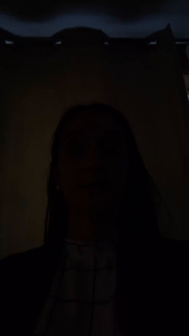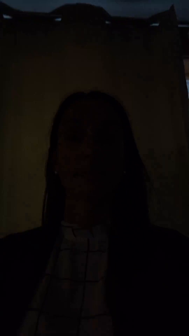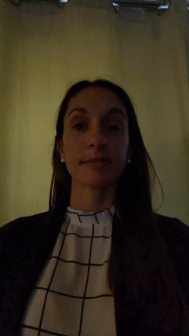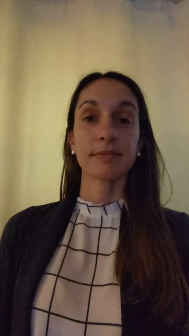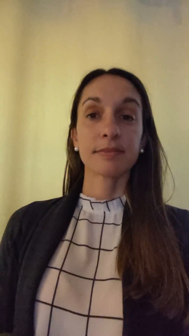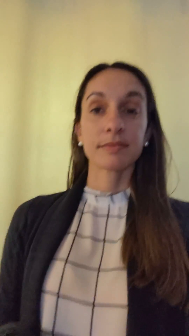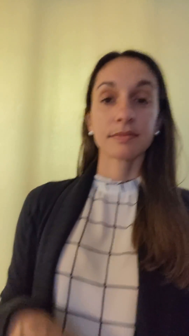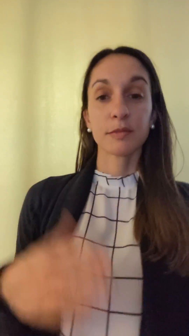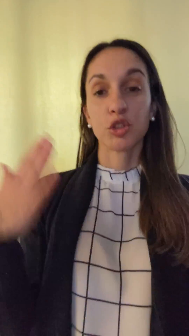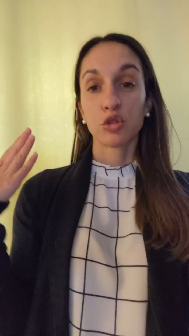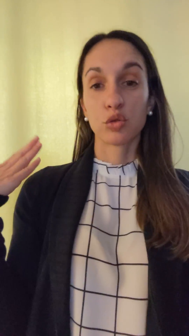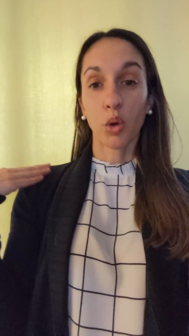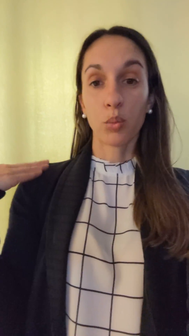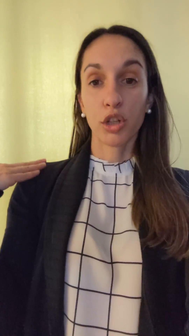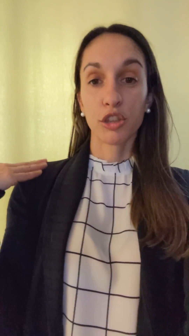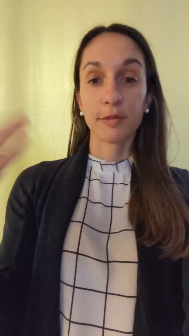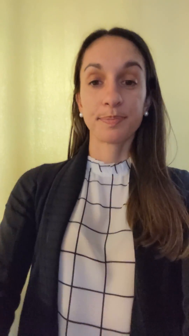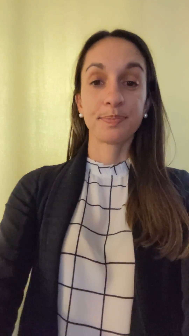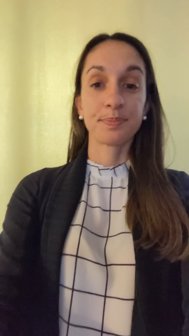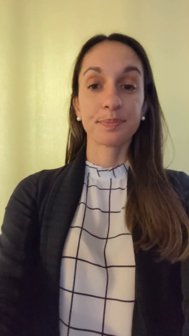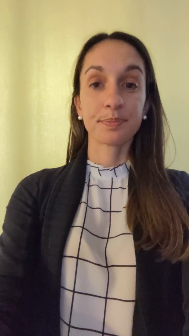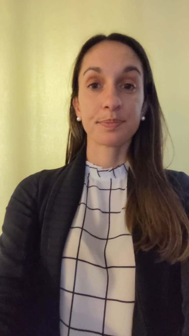shoulder